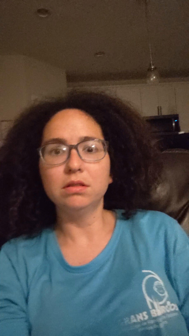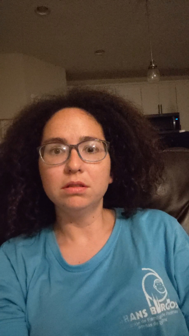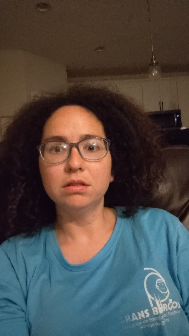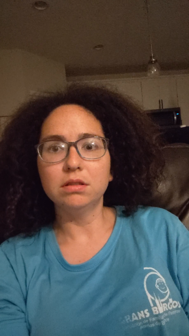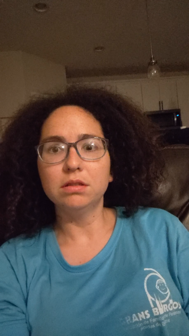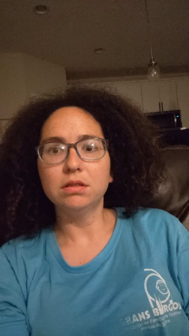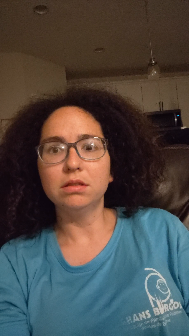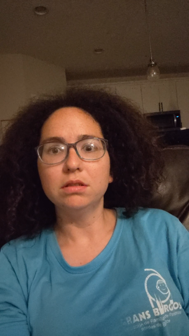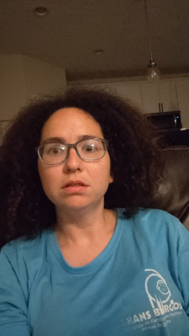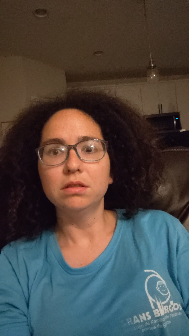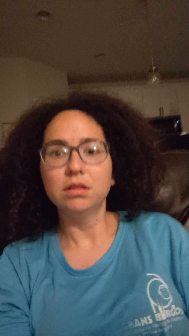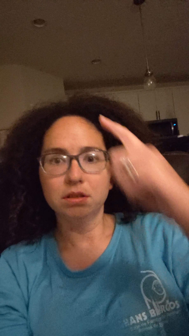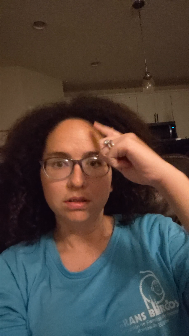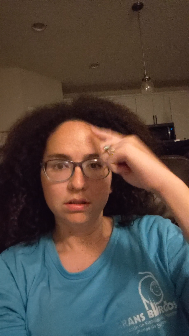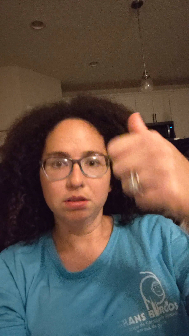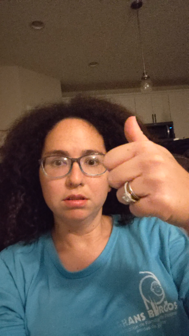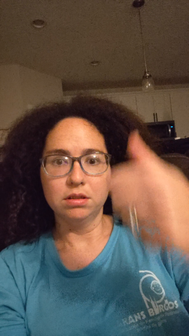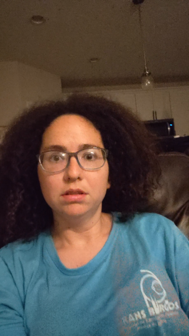dime